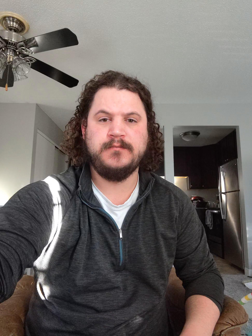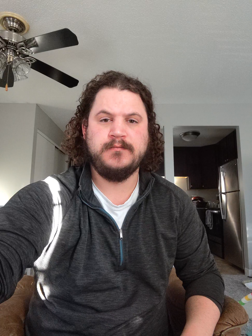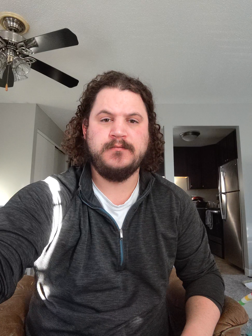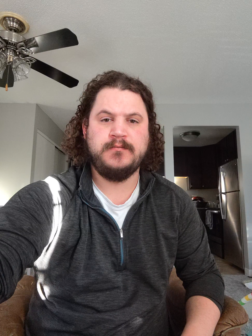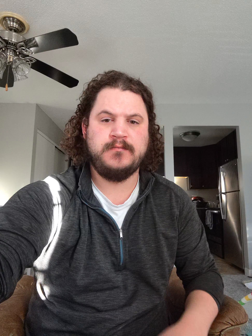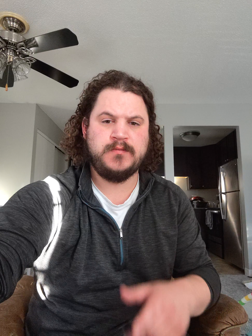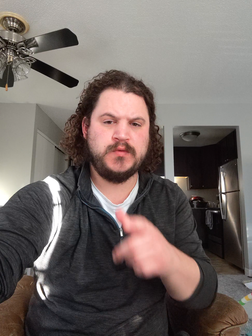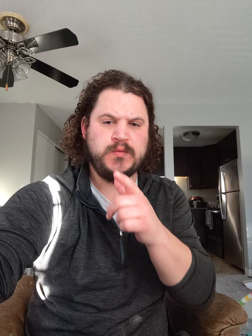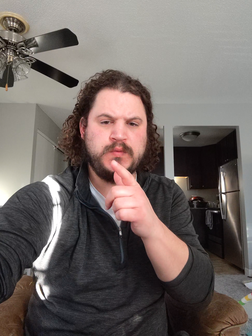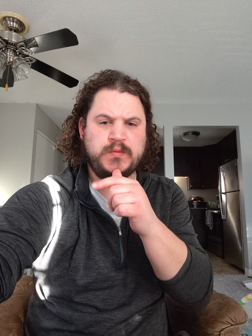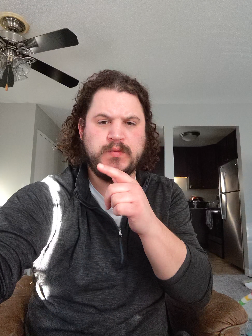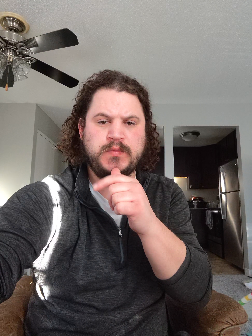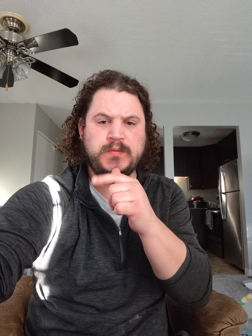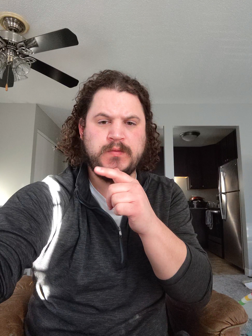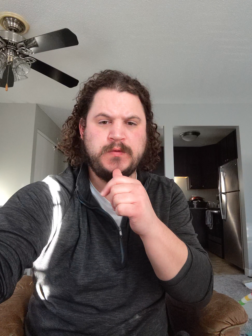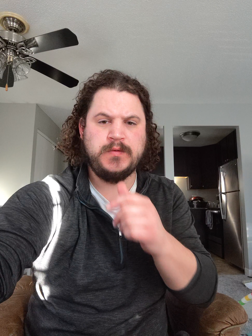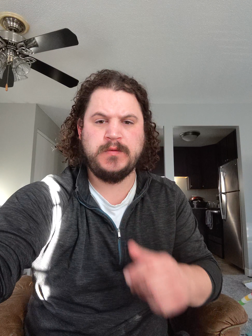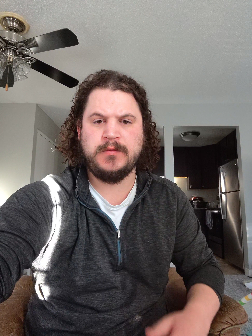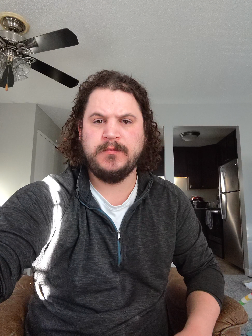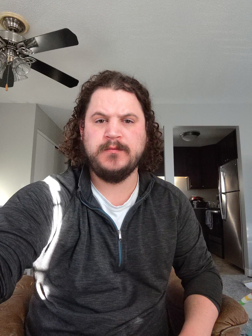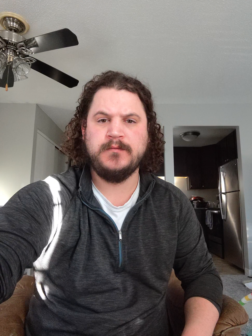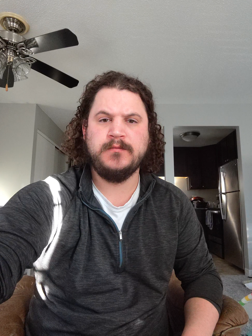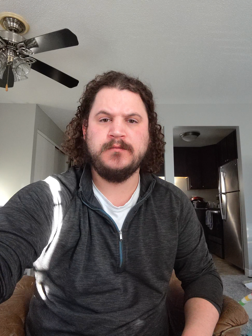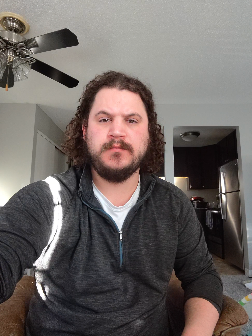who